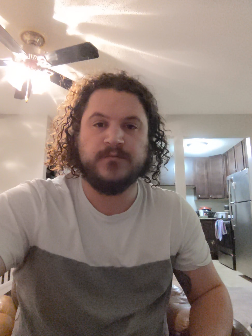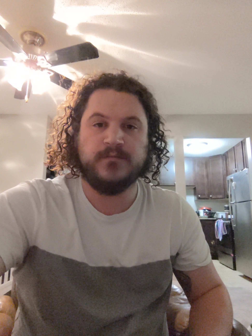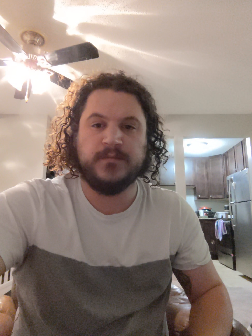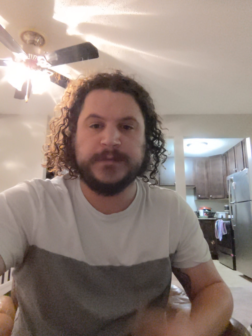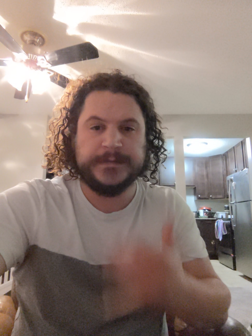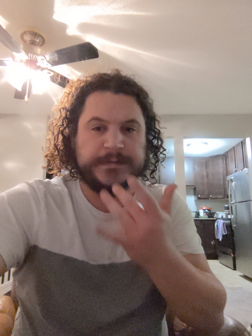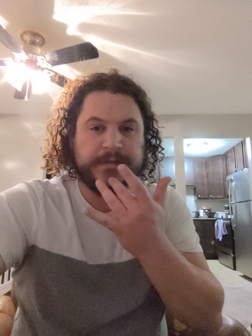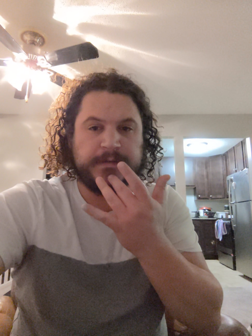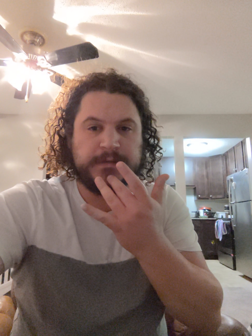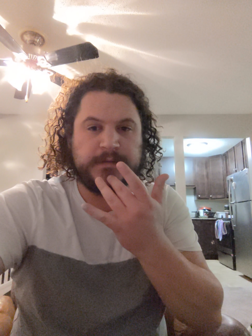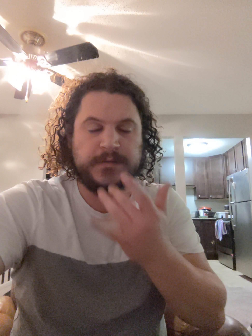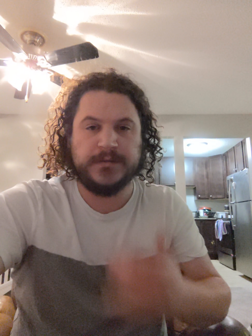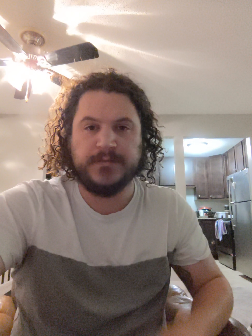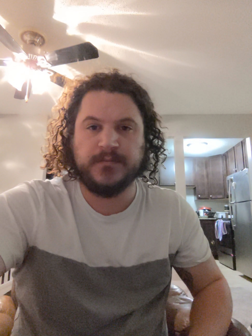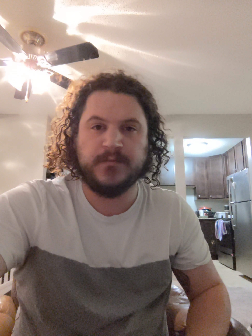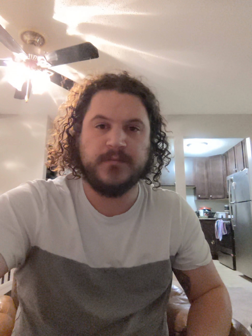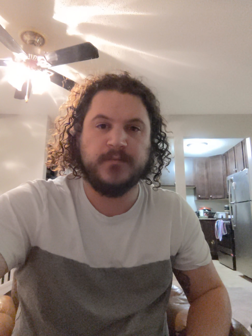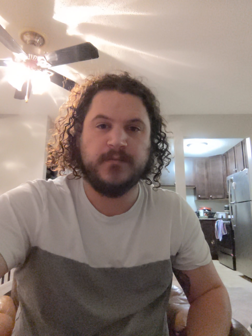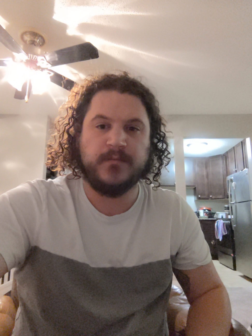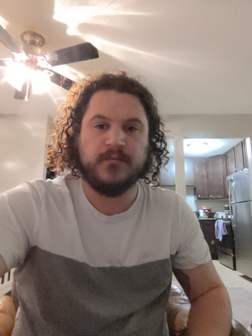taste